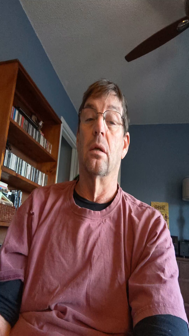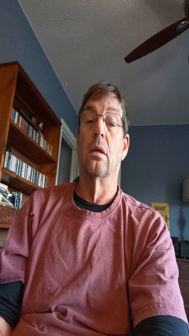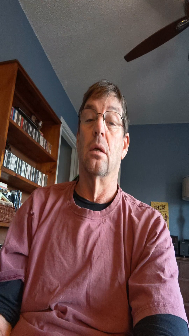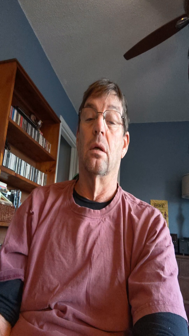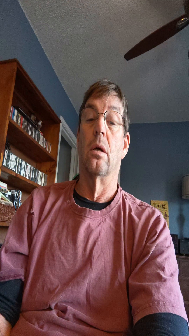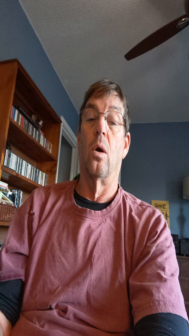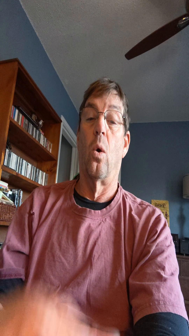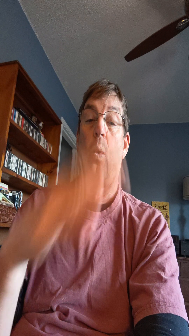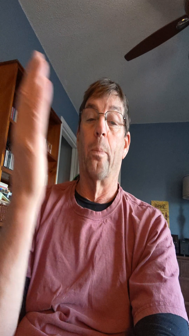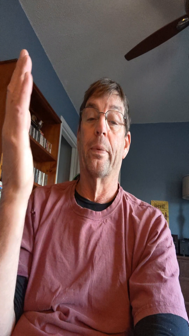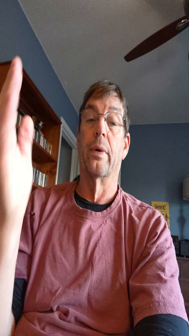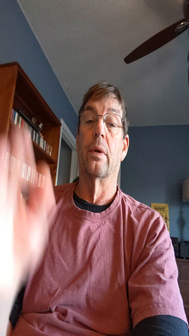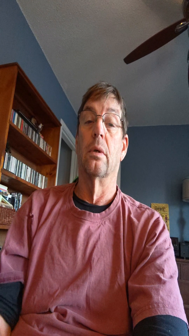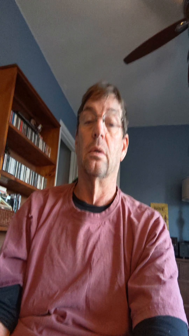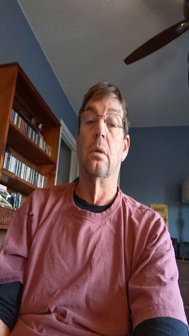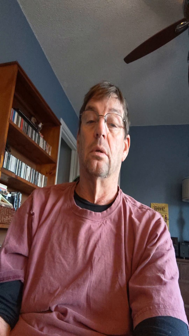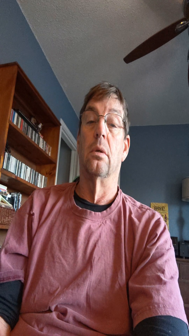open